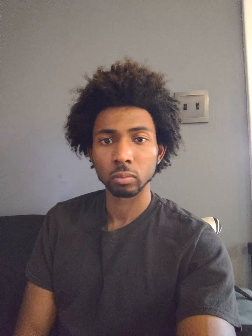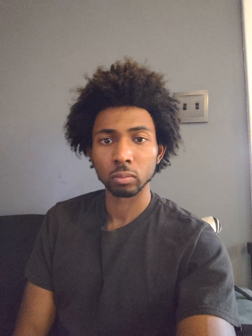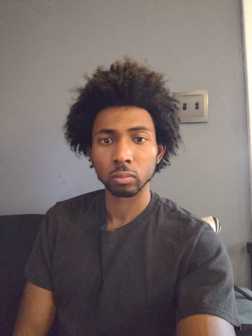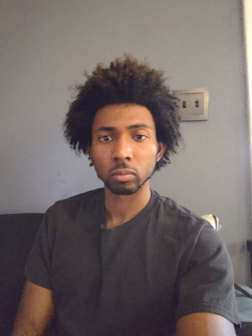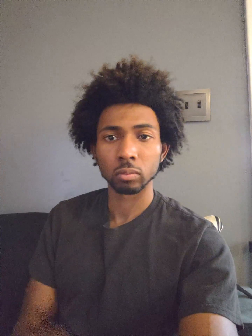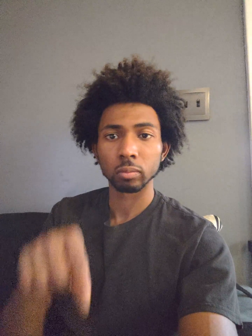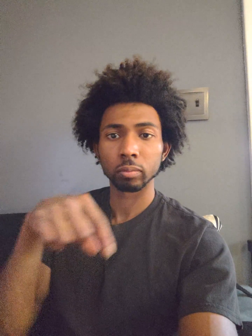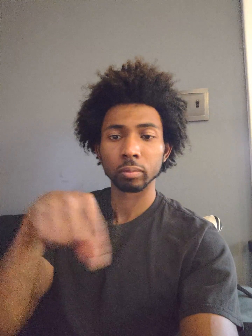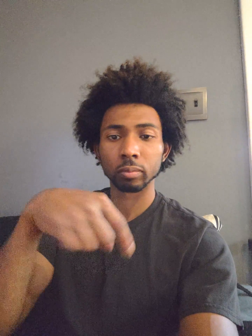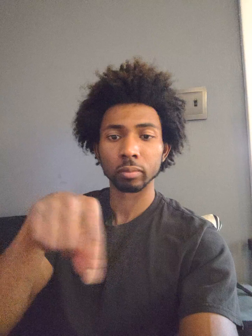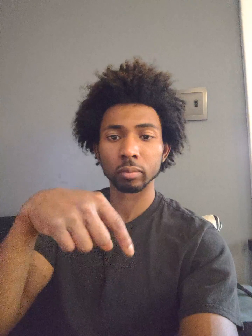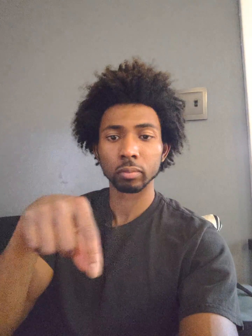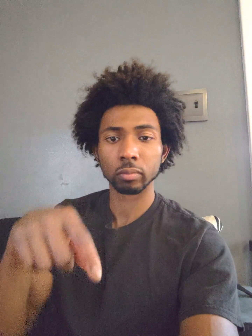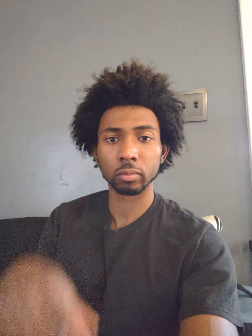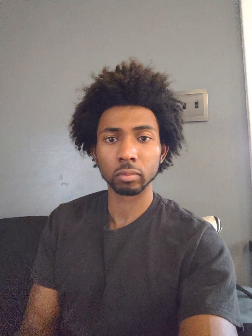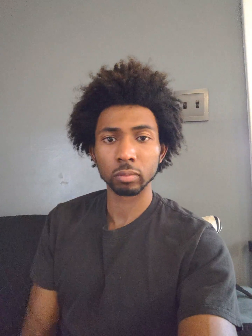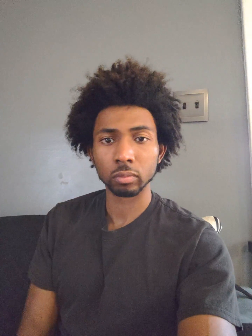flip-flop